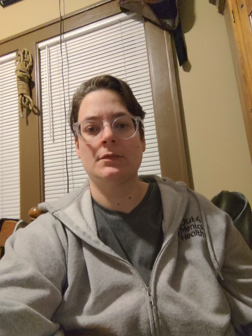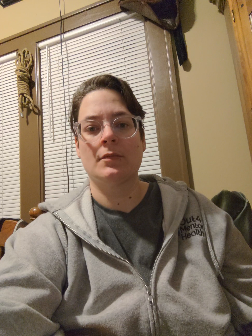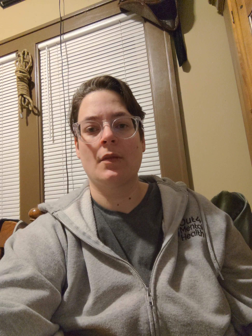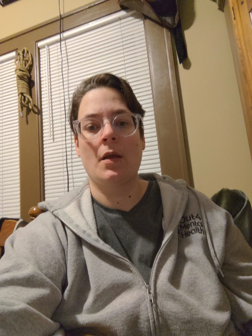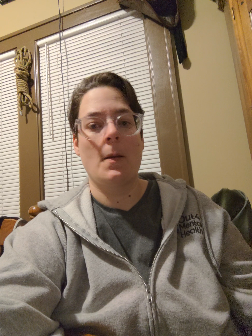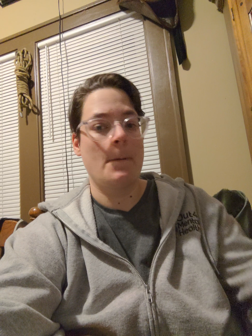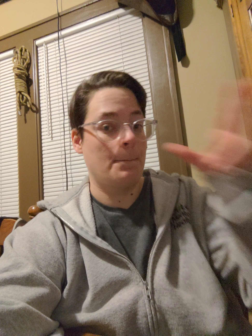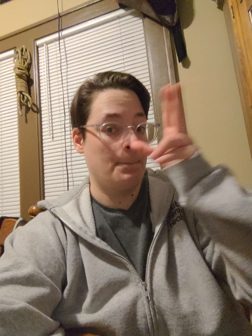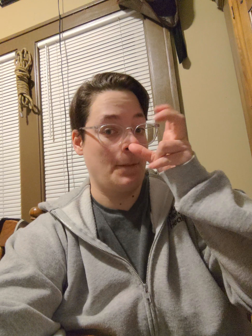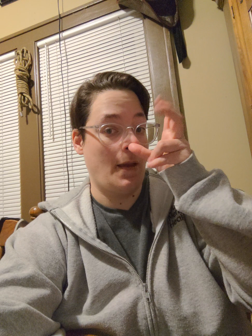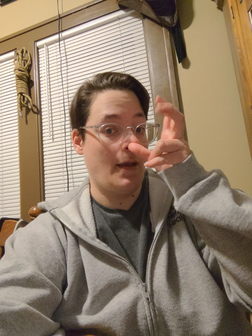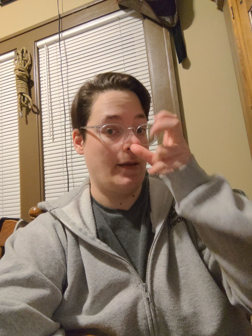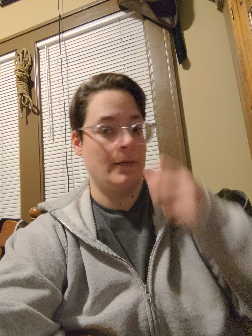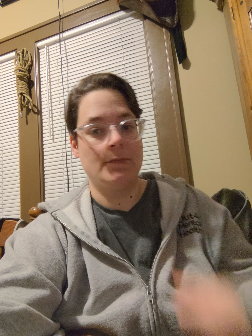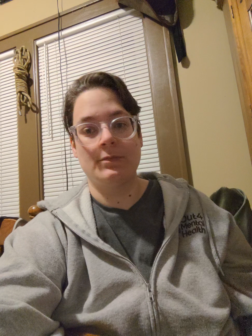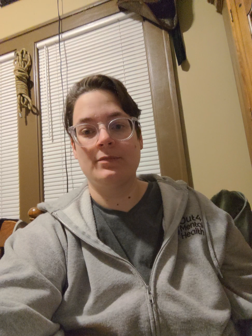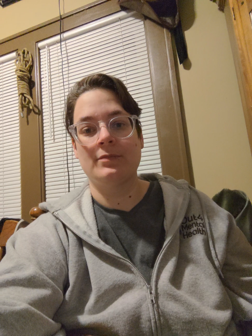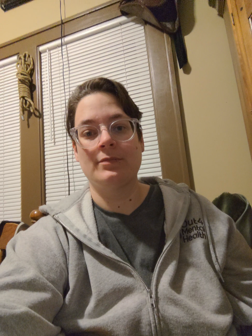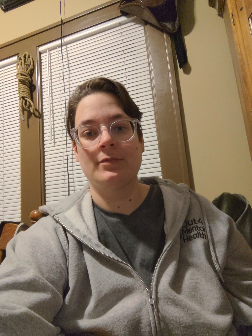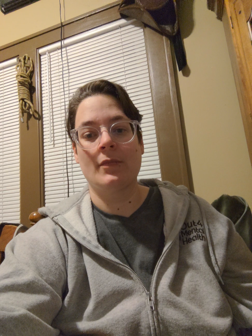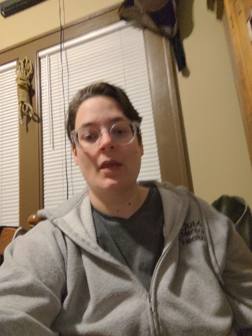bug